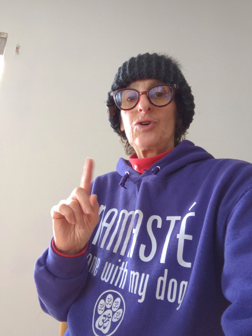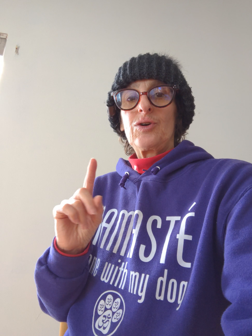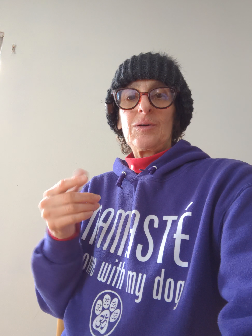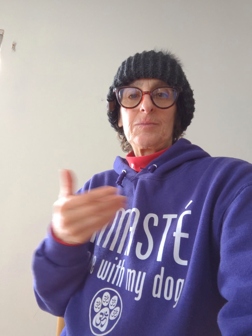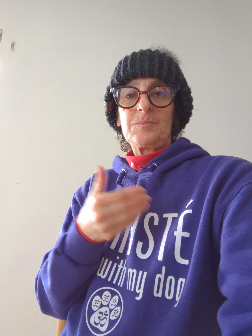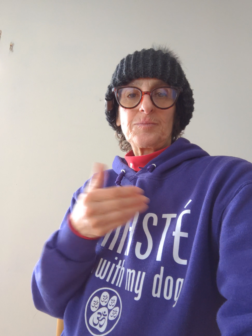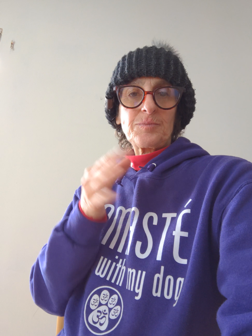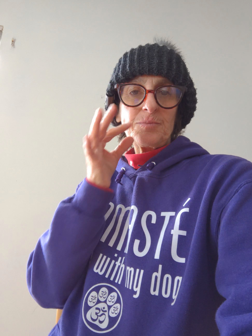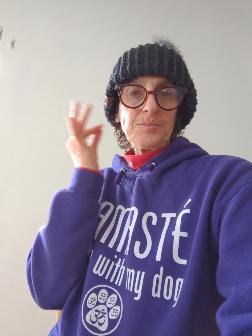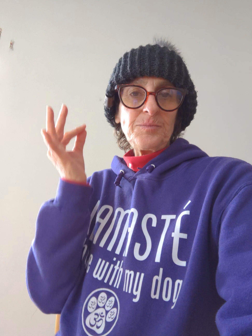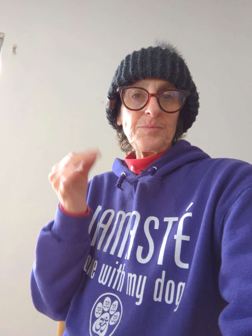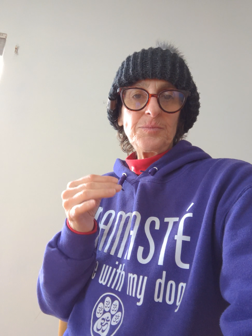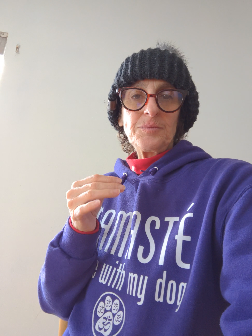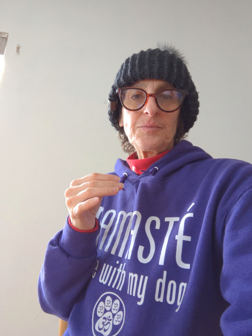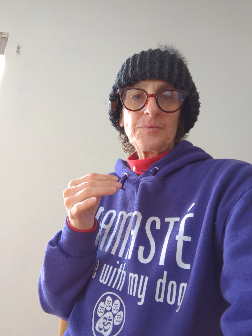kitty